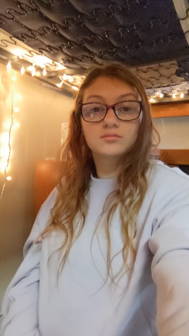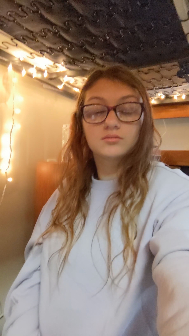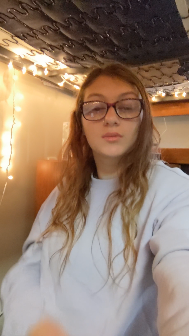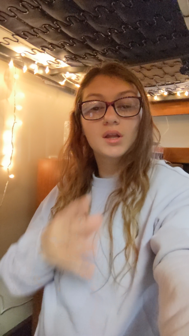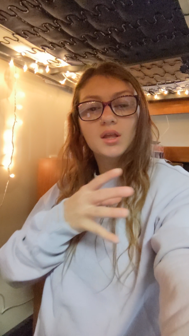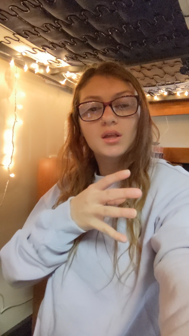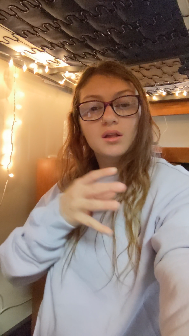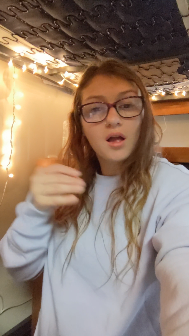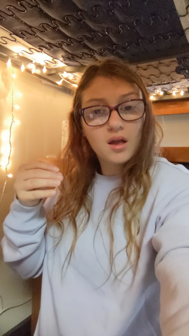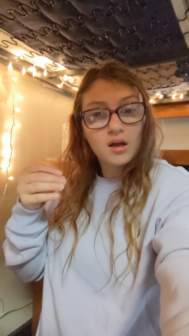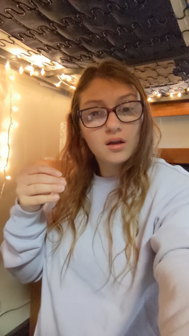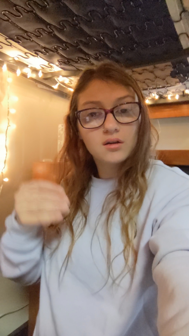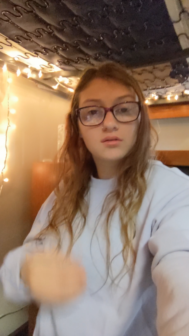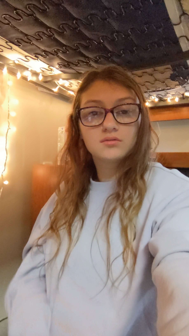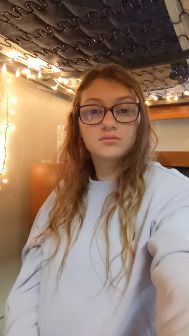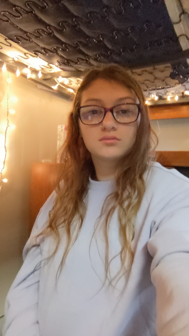and